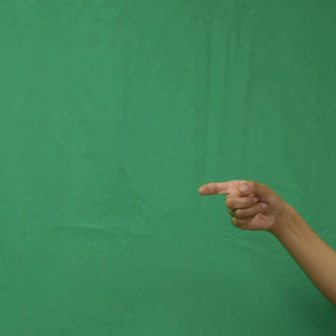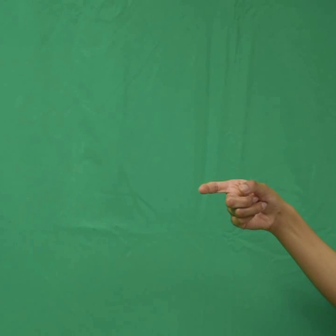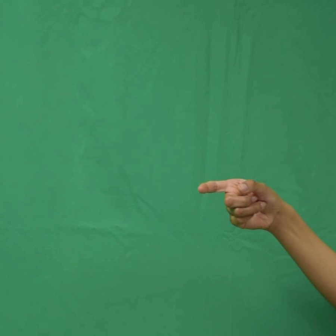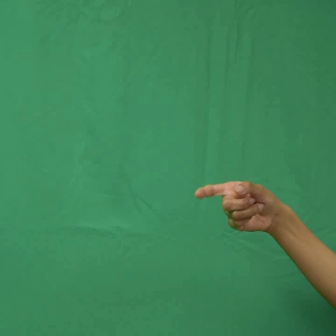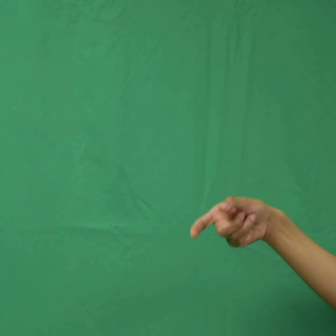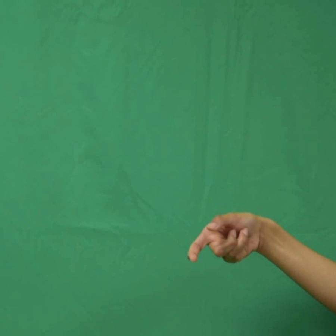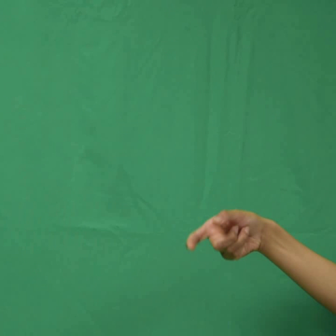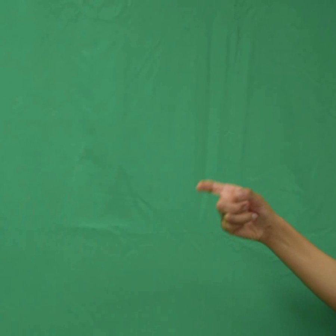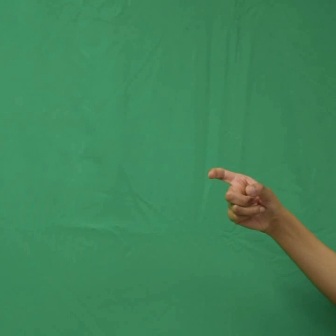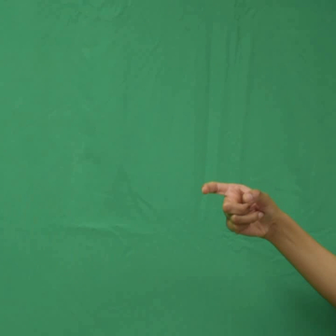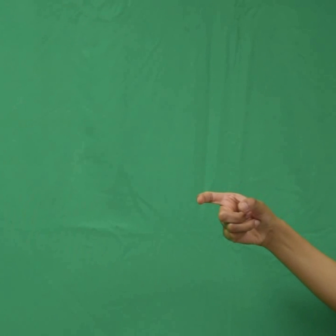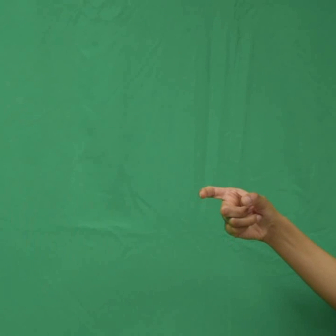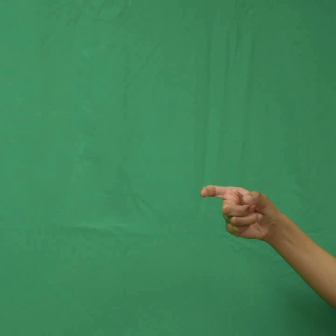Q